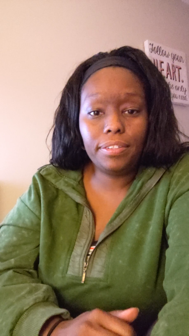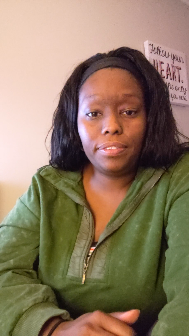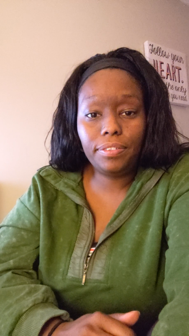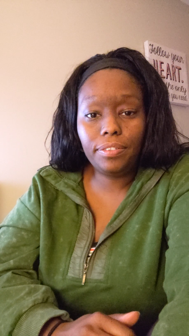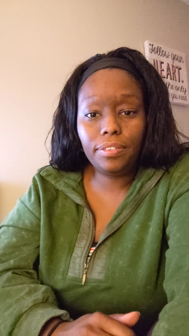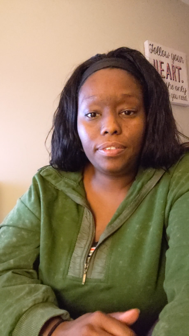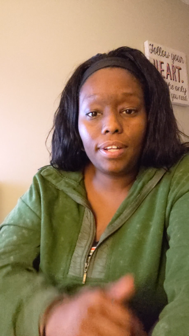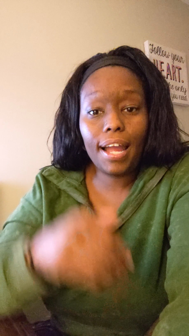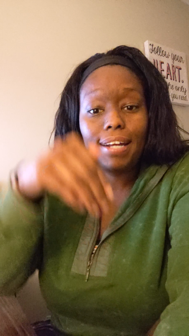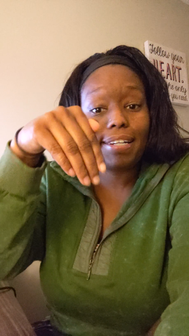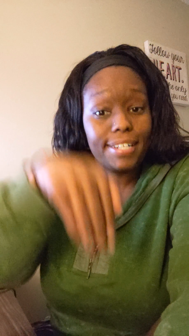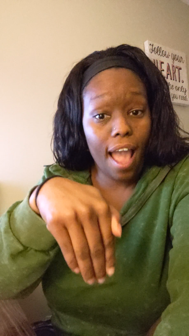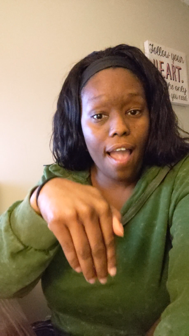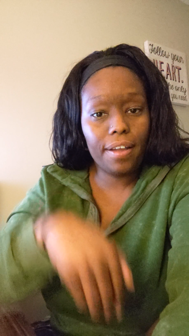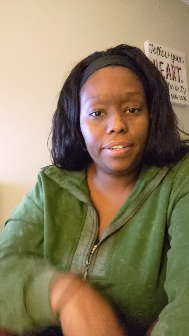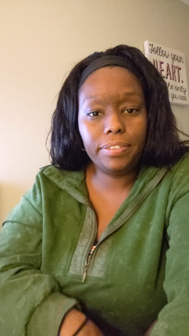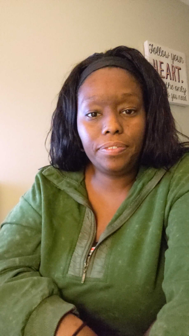night night